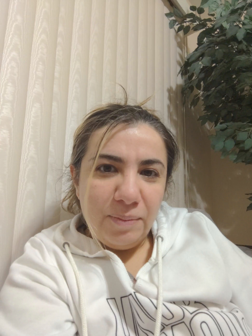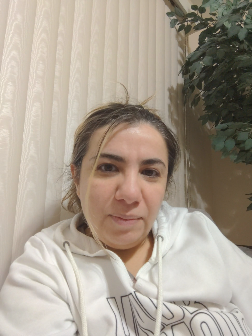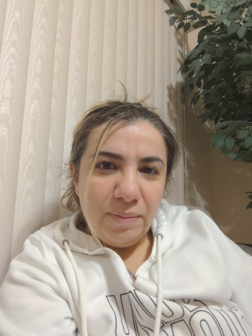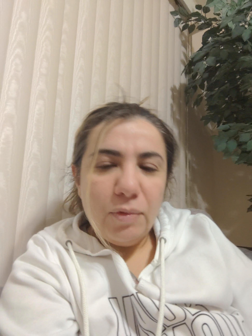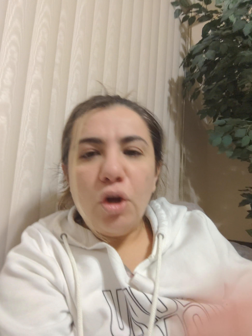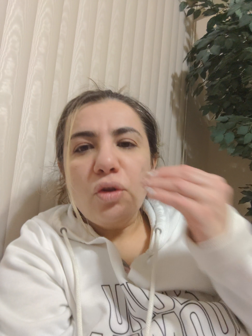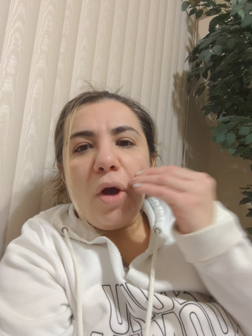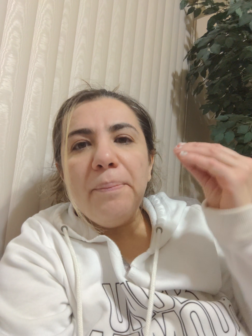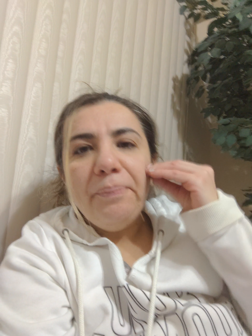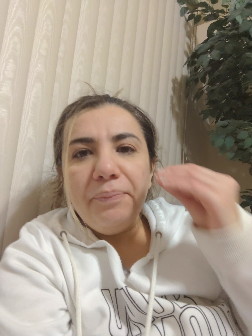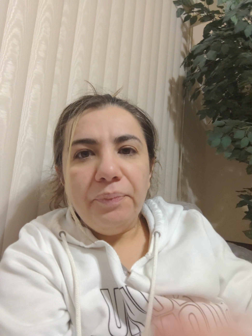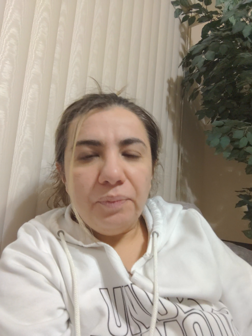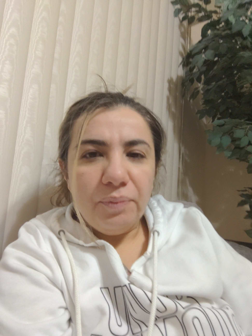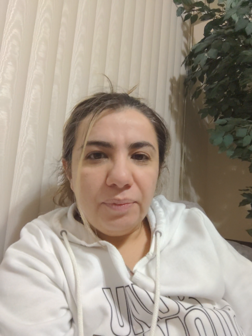home